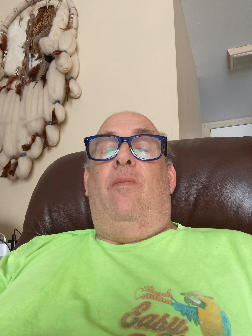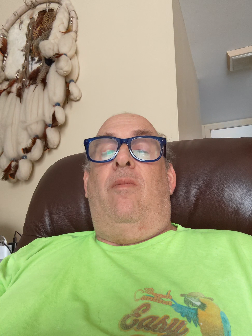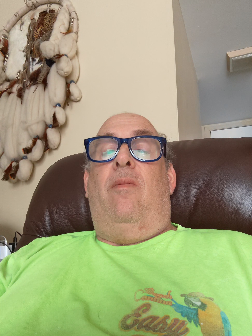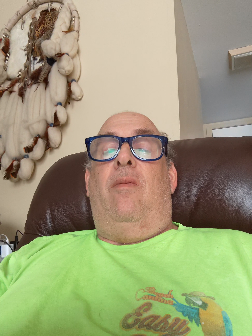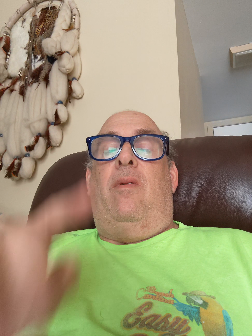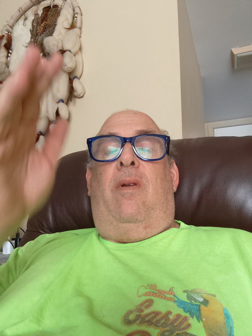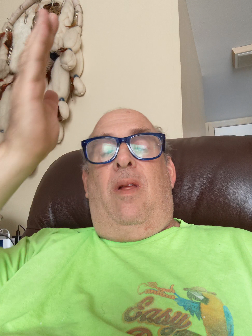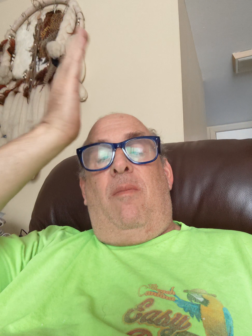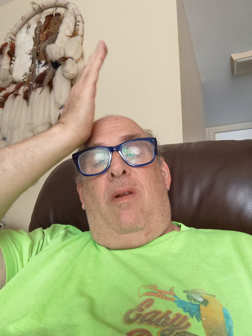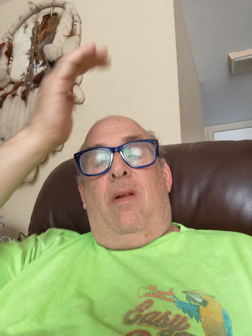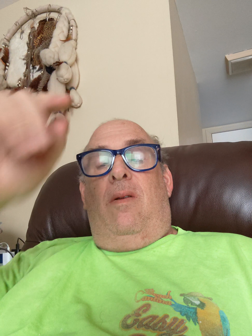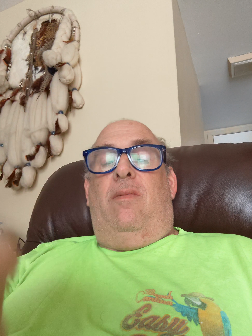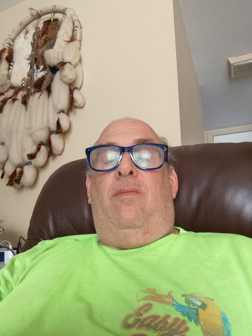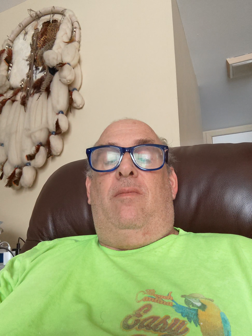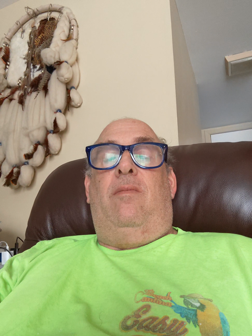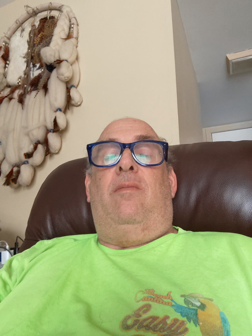garbage